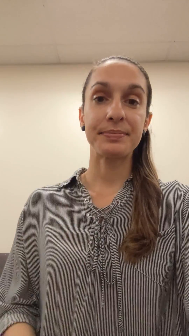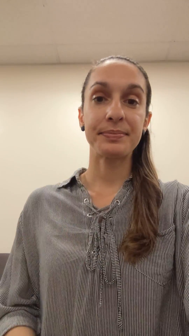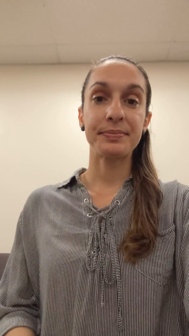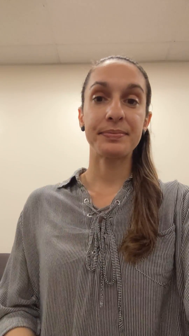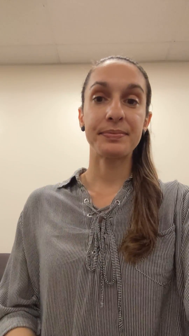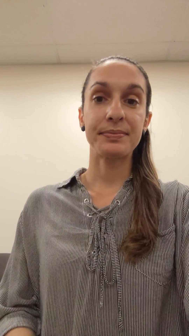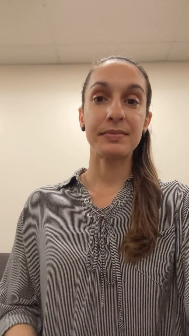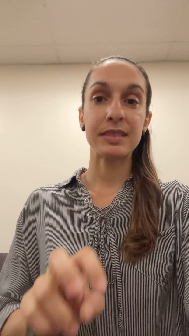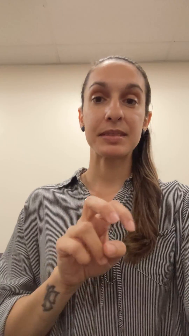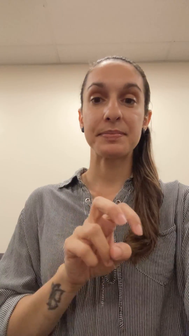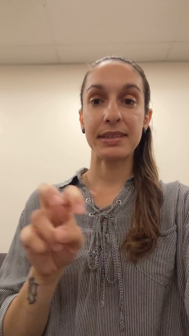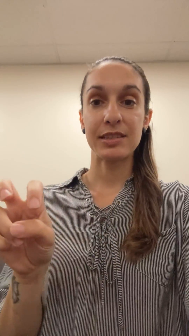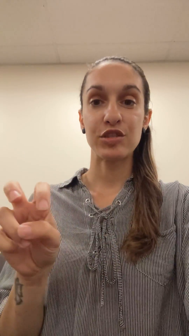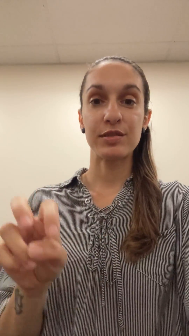bench